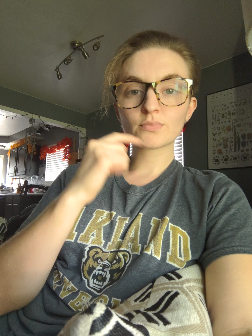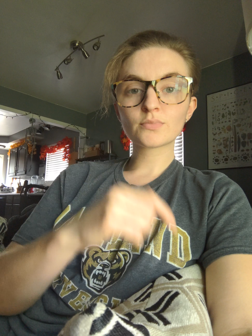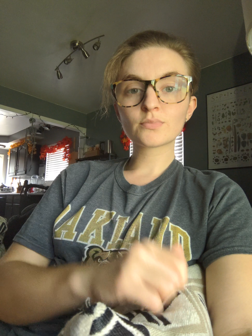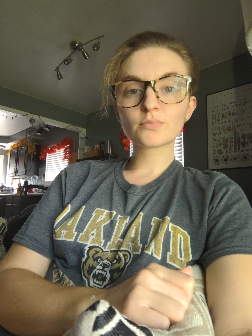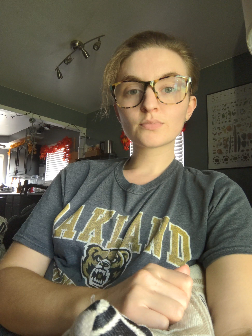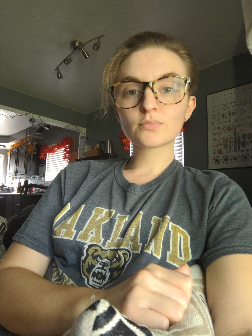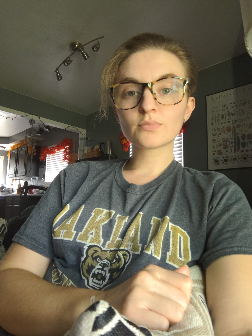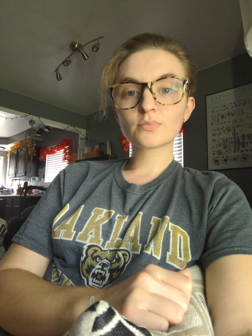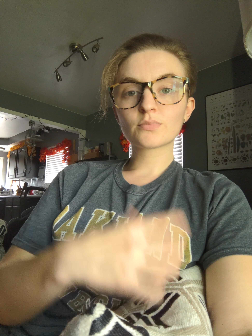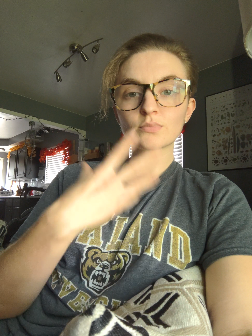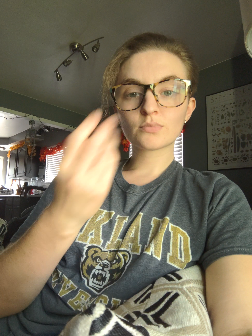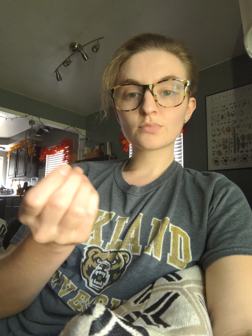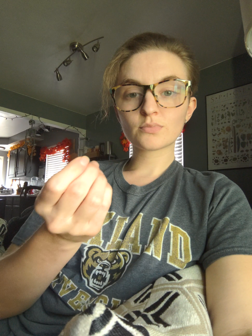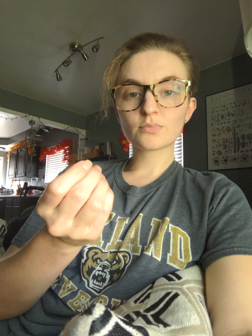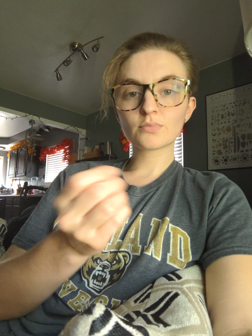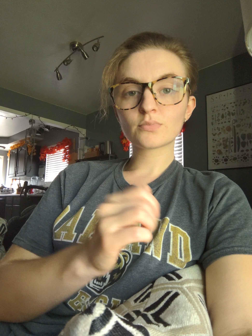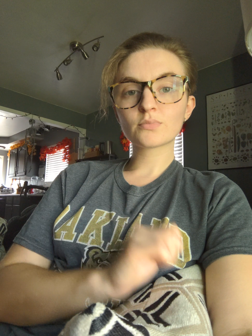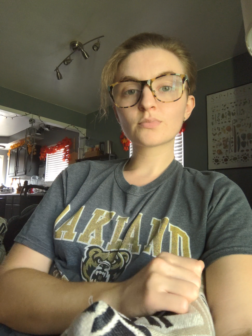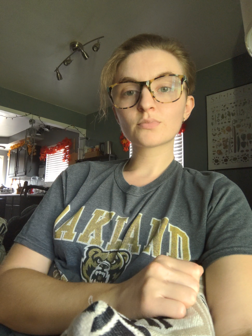going to